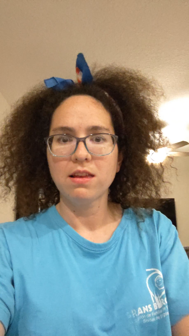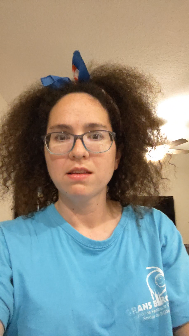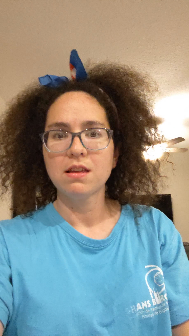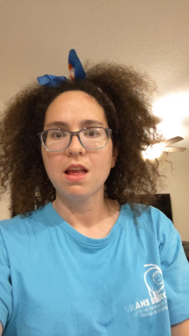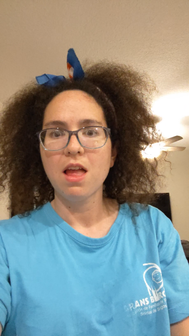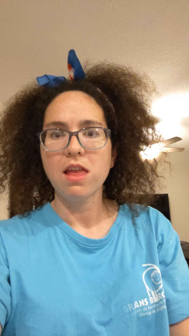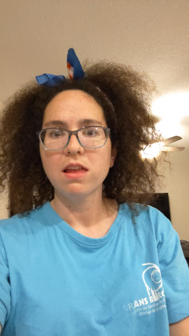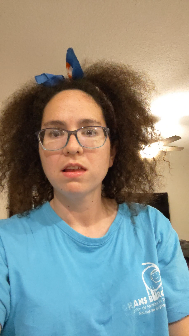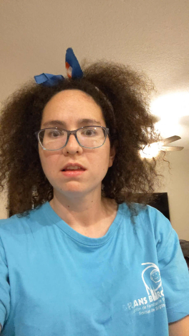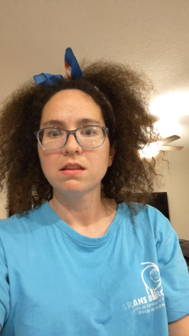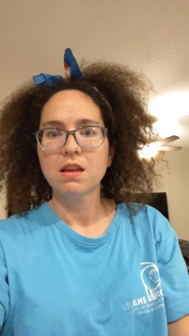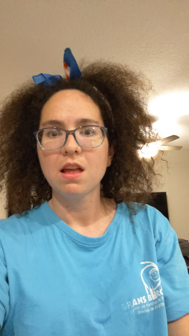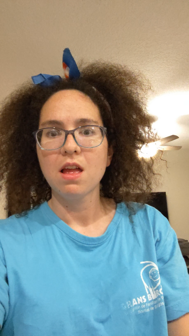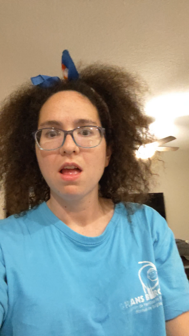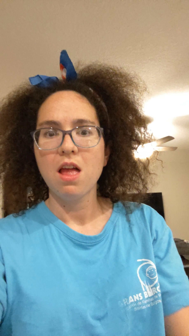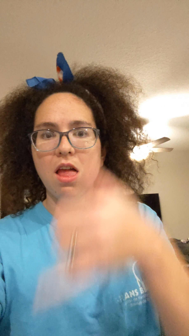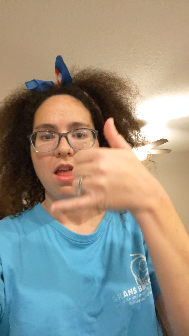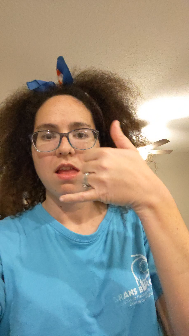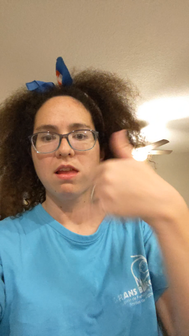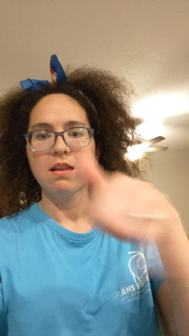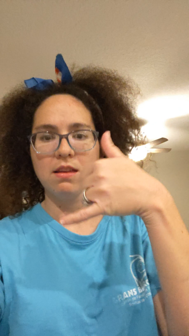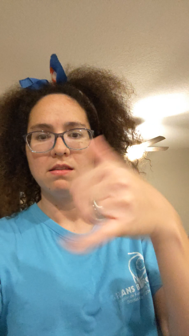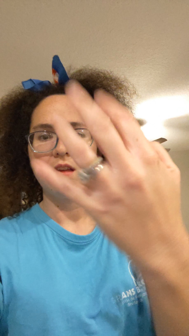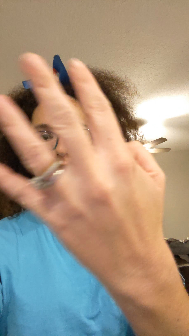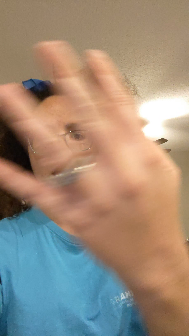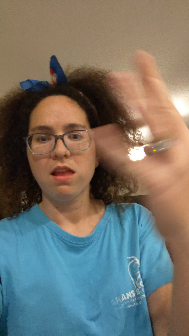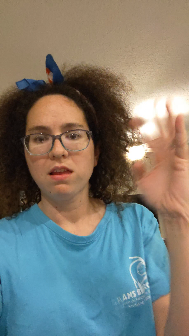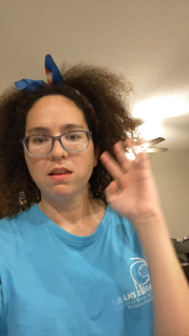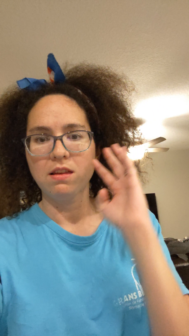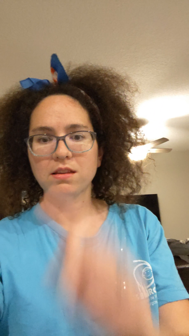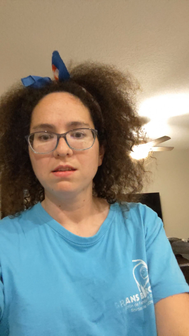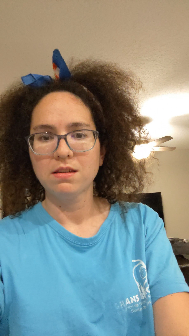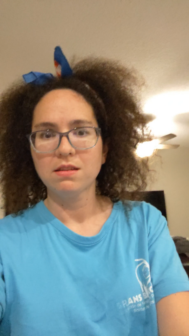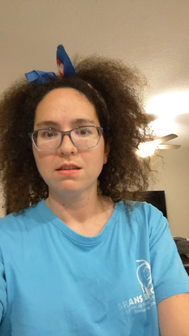playpen